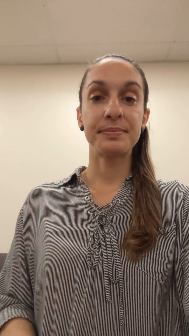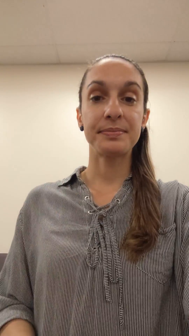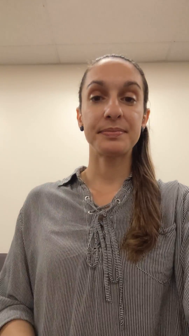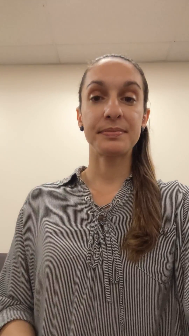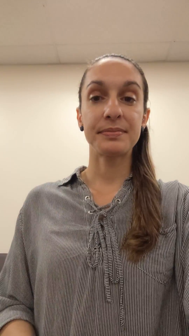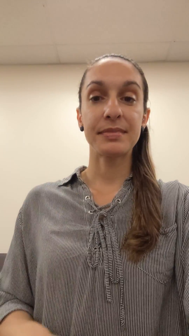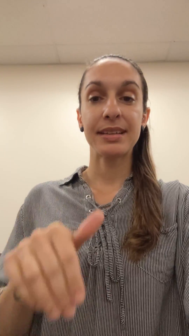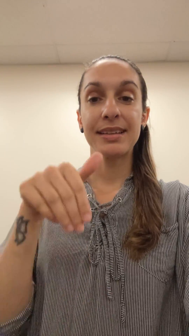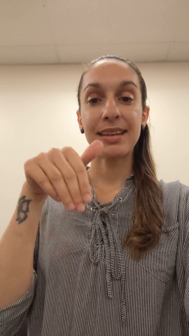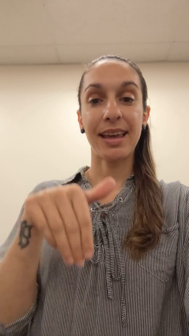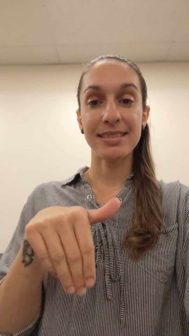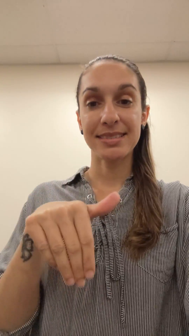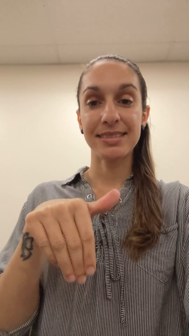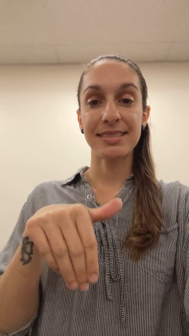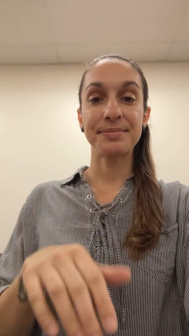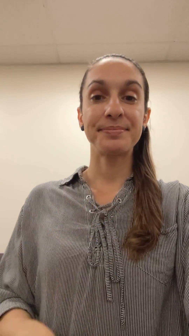night night